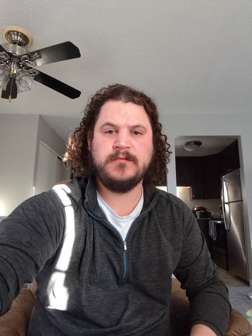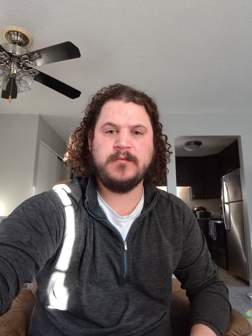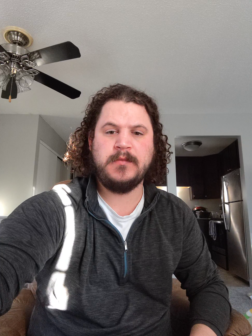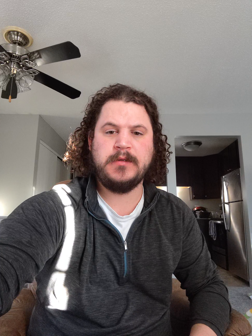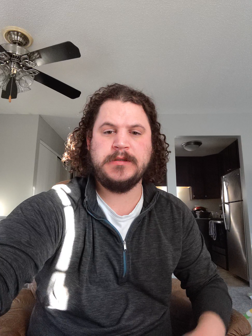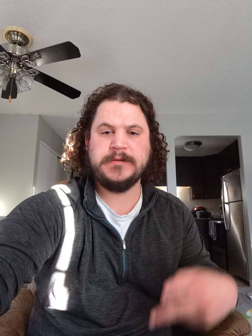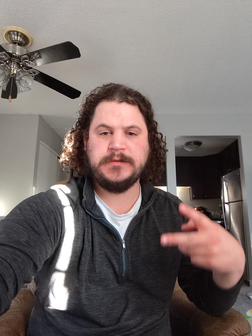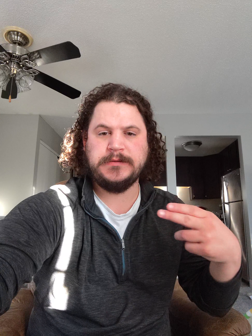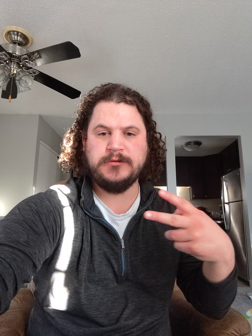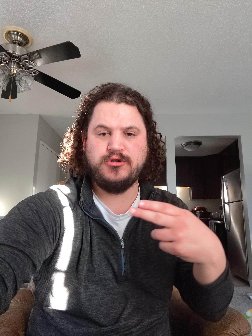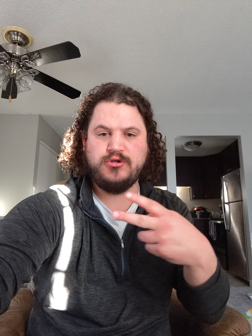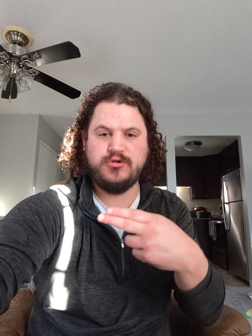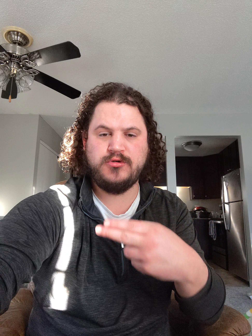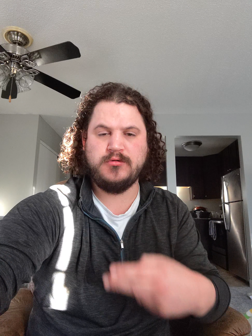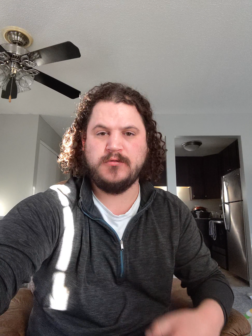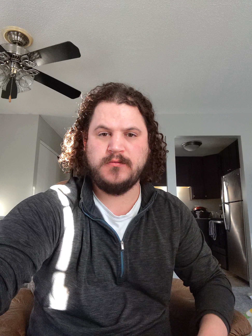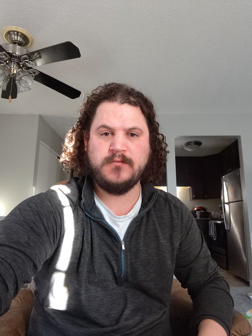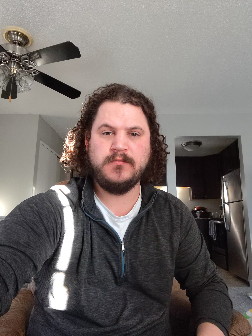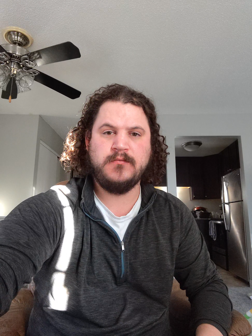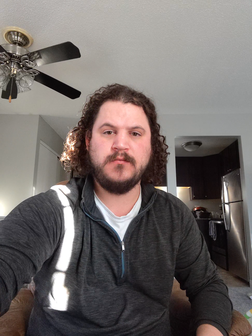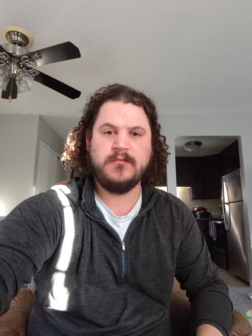scissors